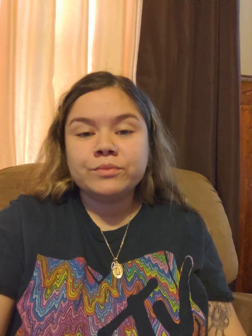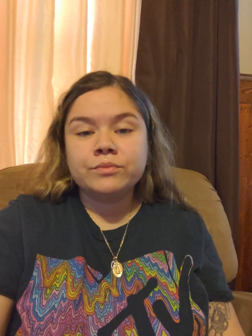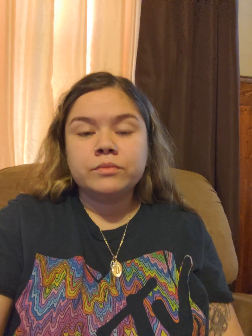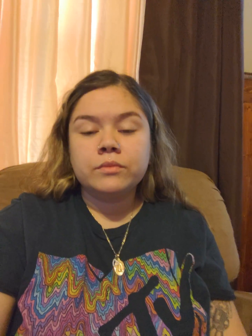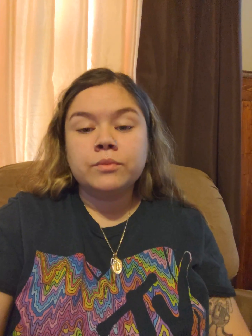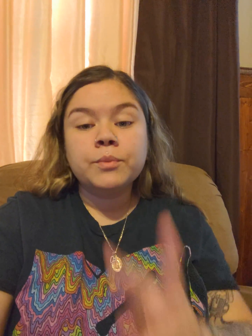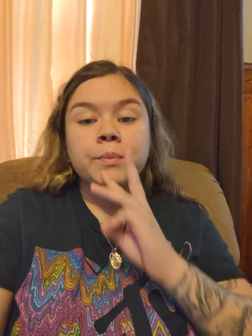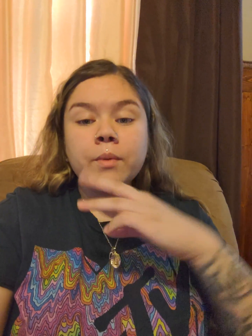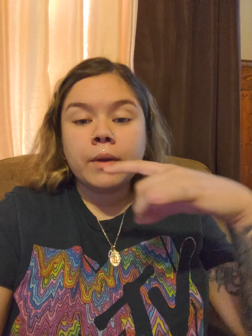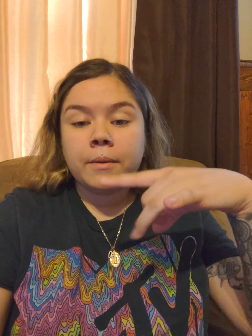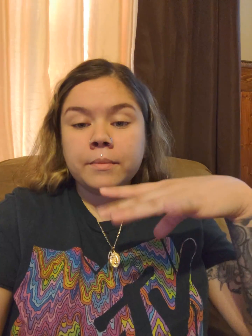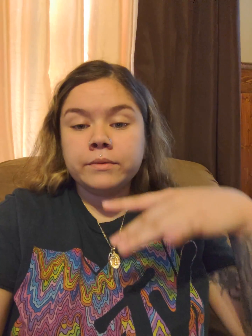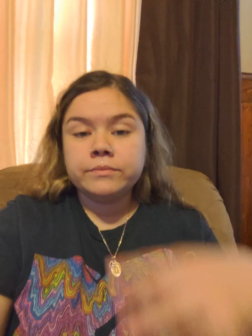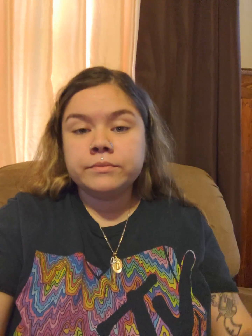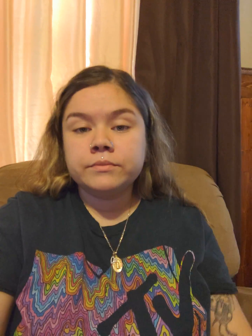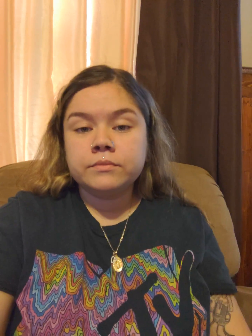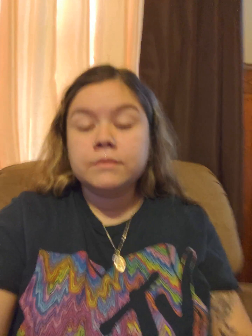melon